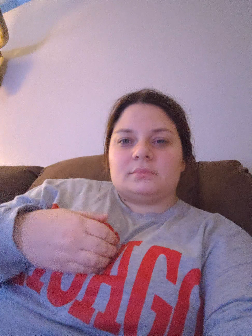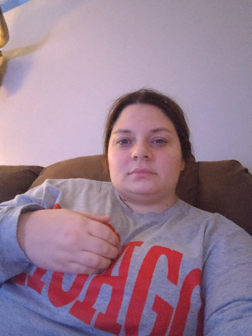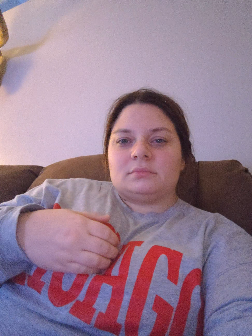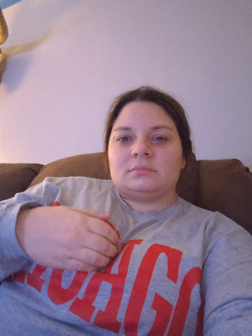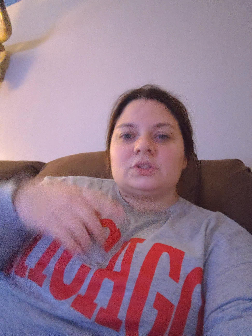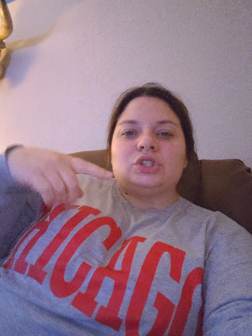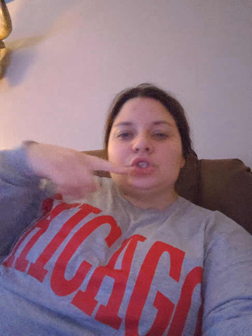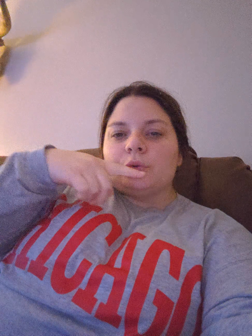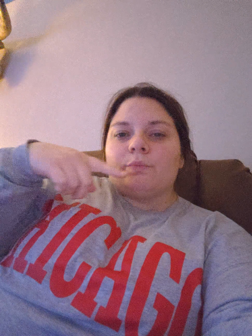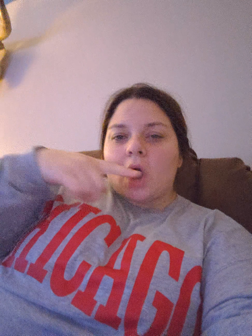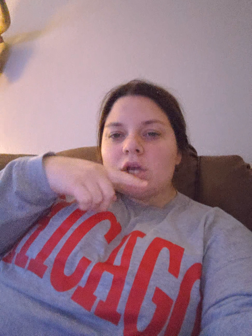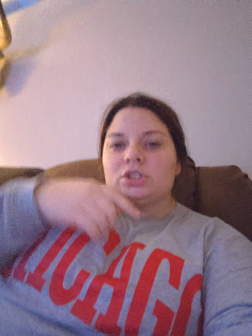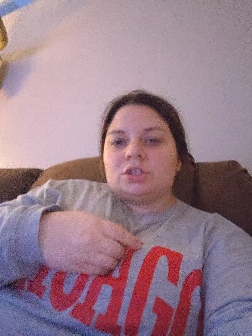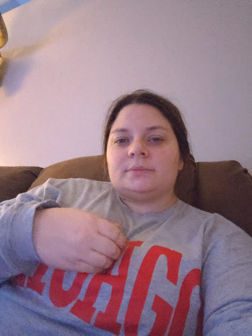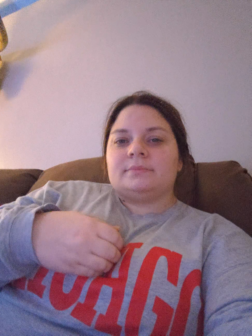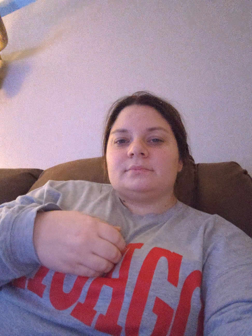toothbrush